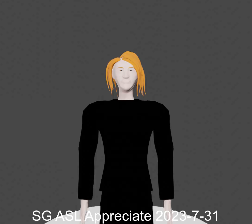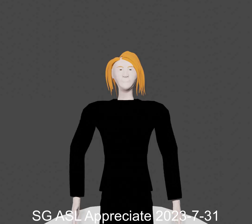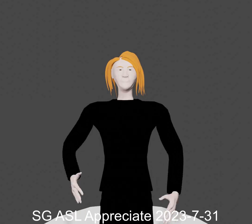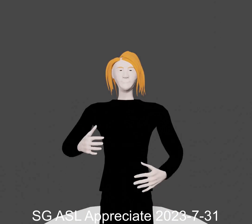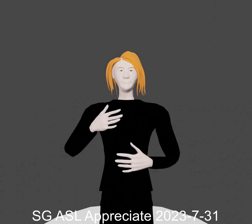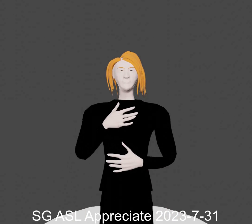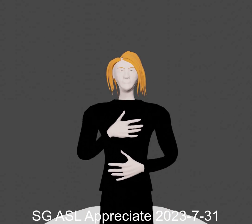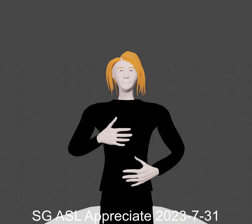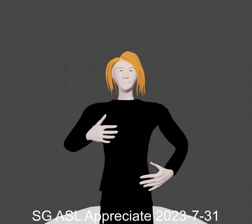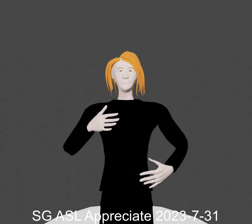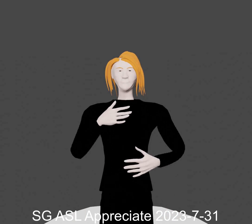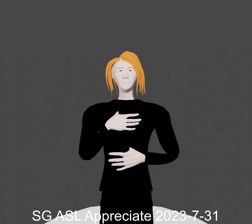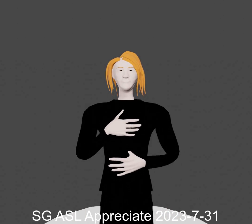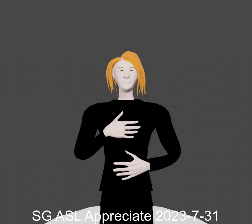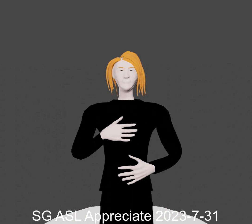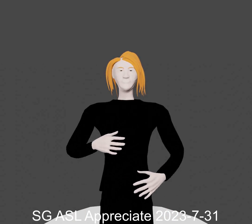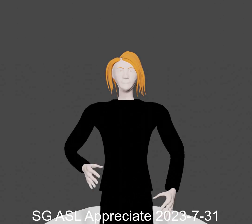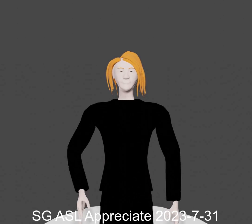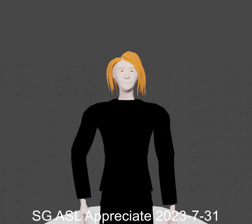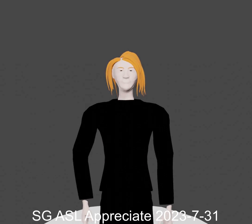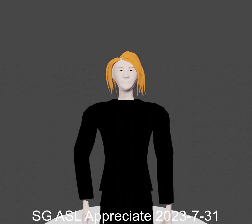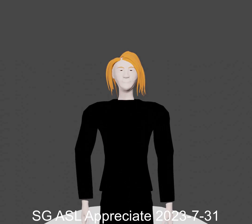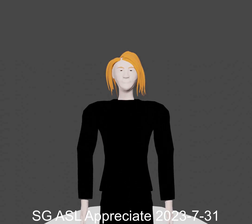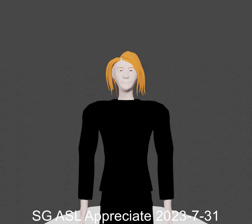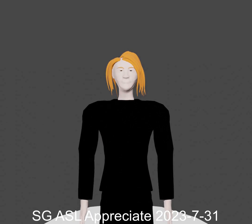Appreciate